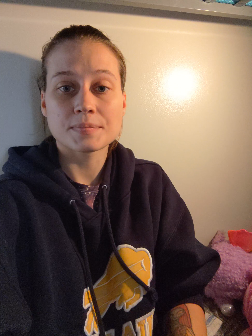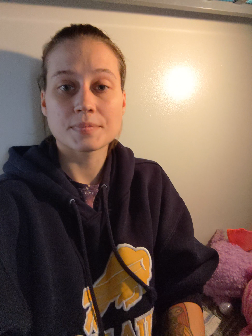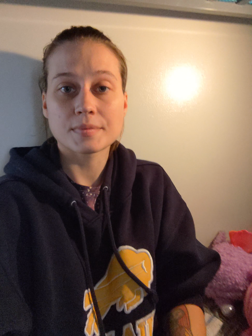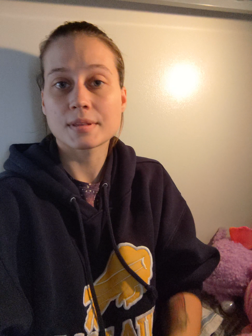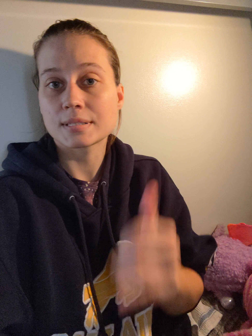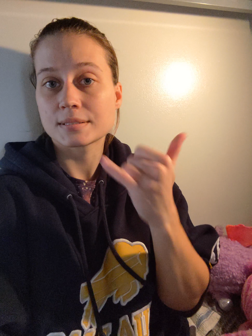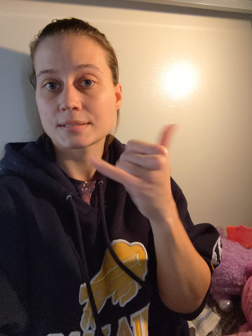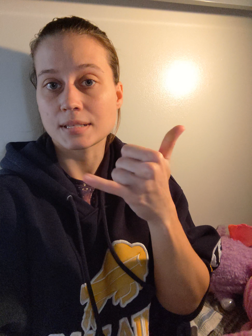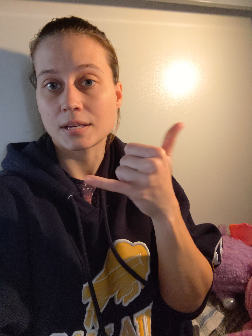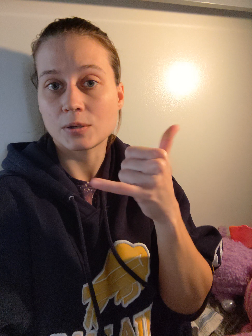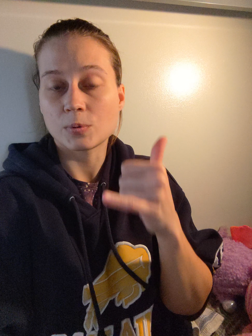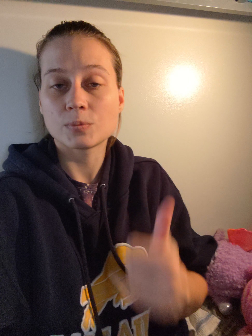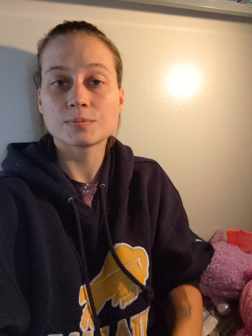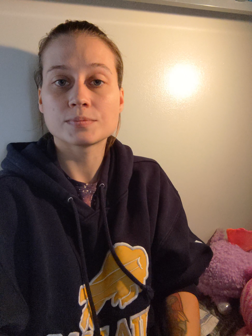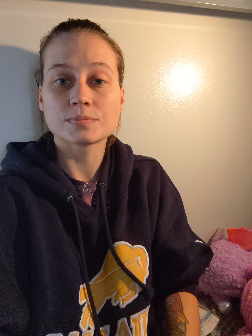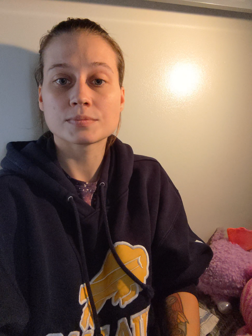yellow